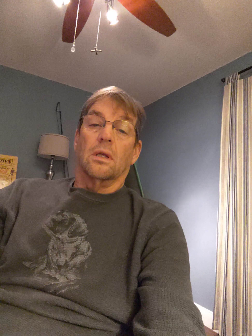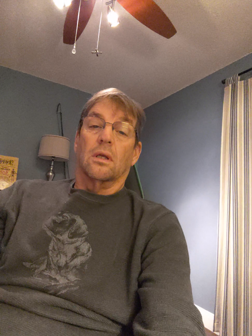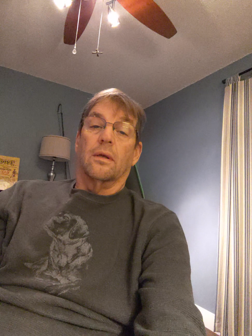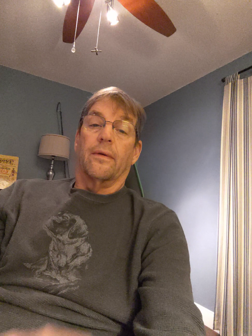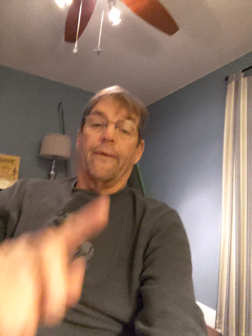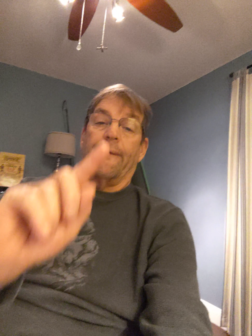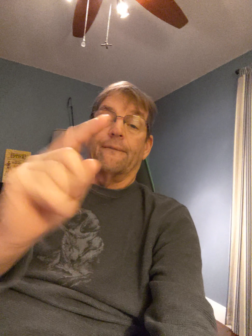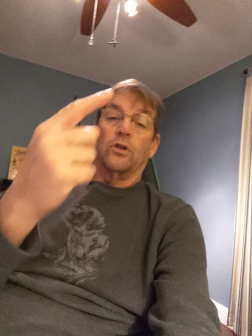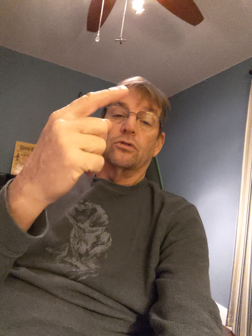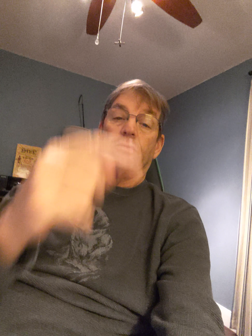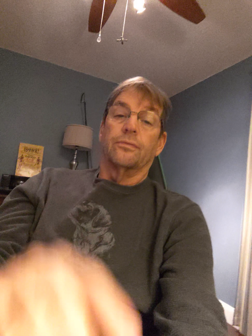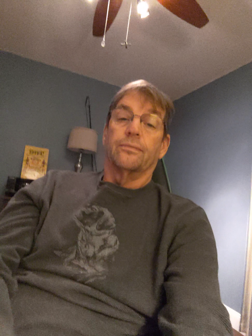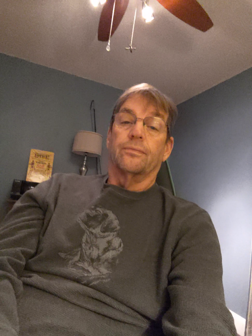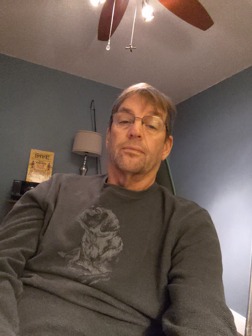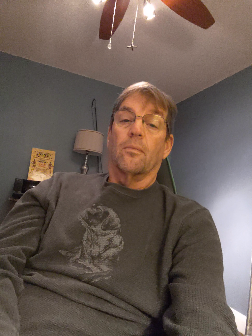first